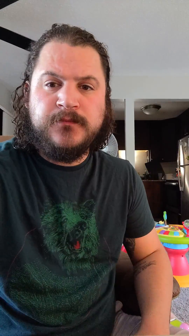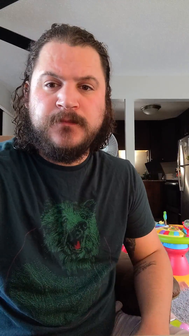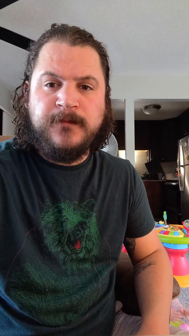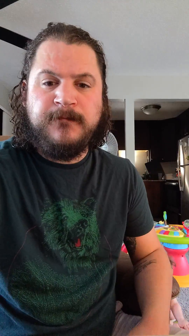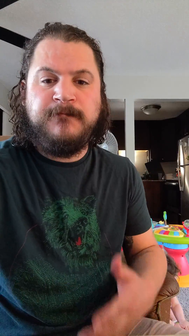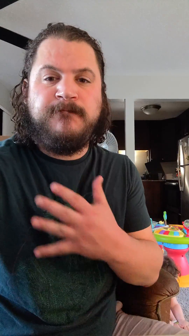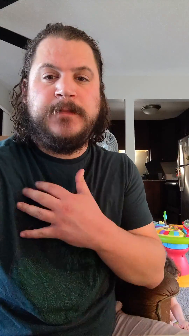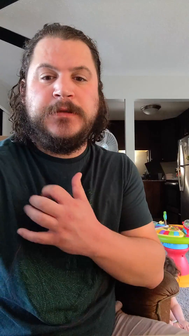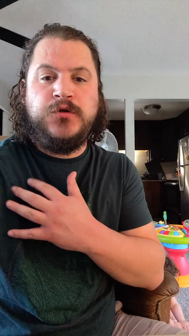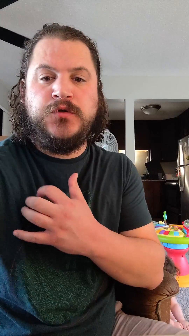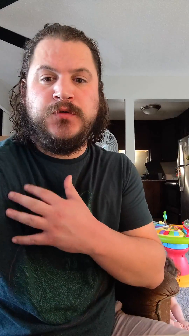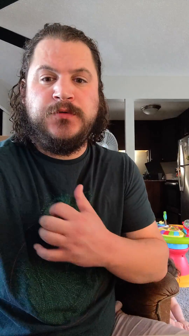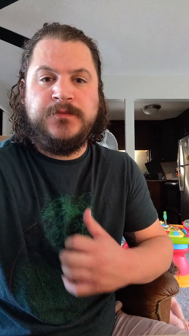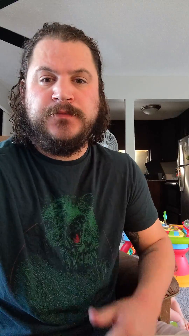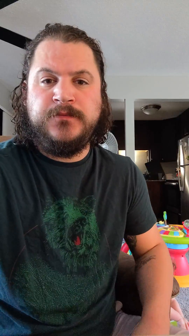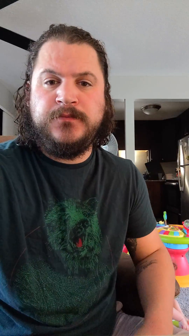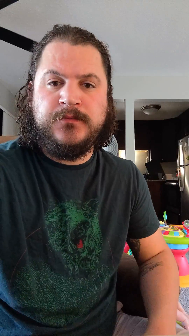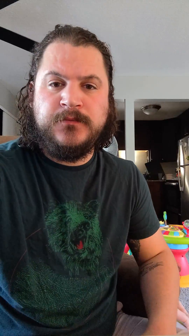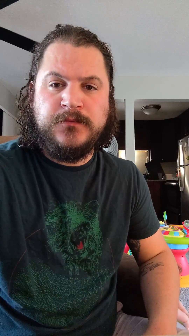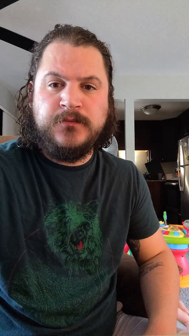bear